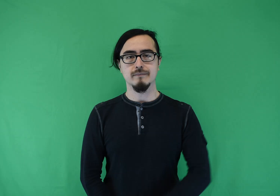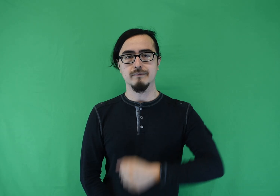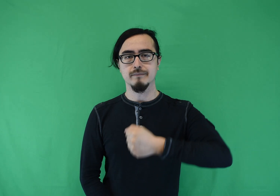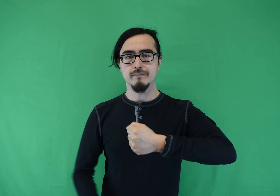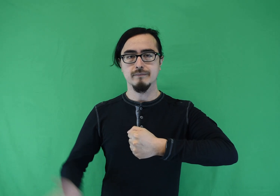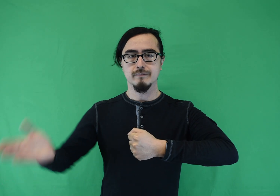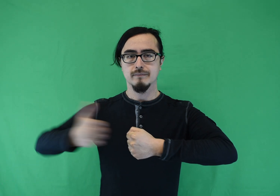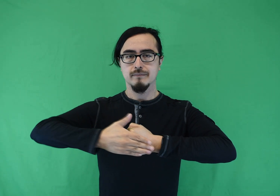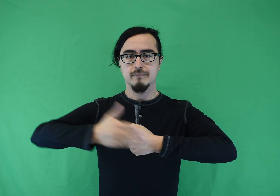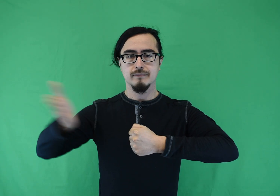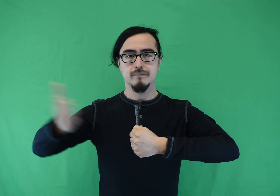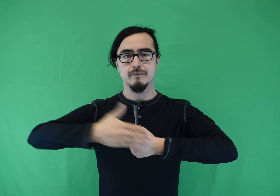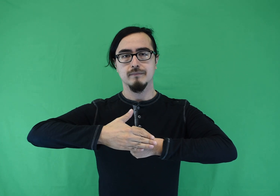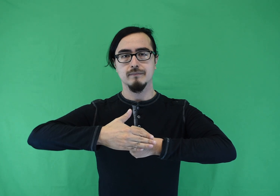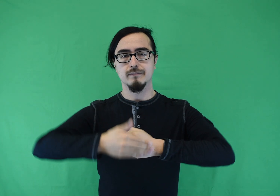próximo